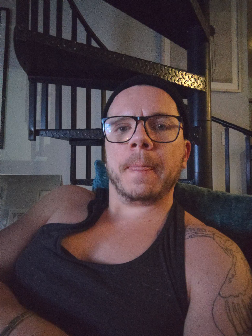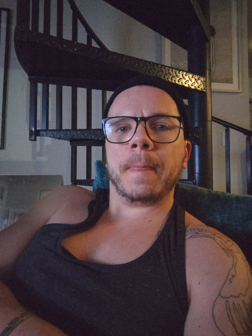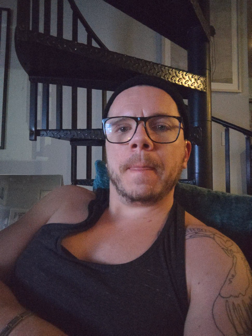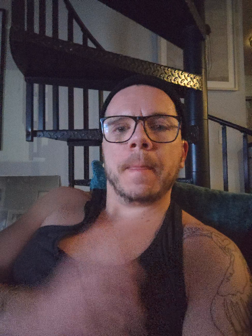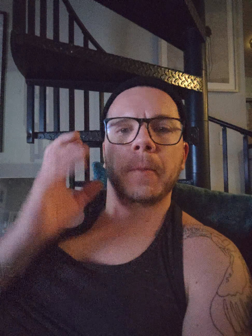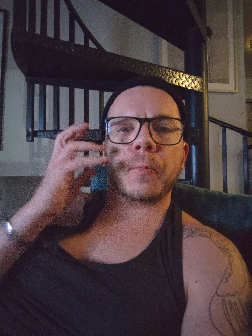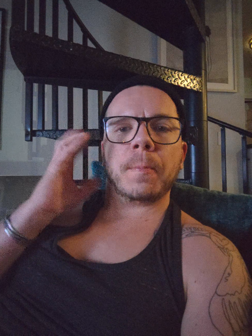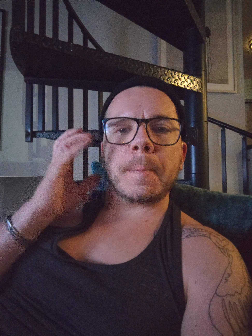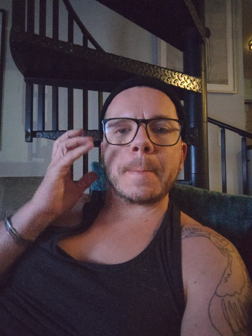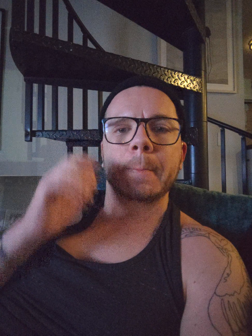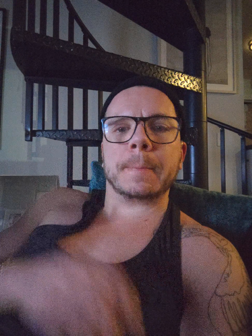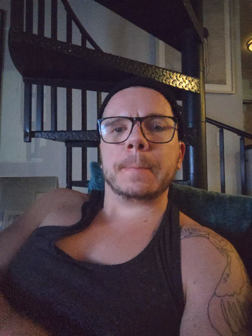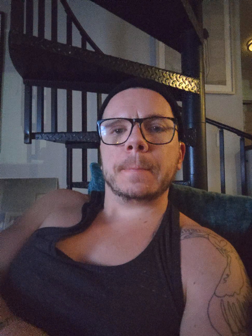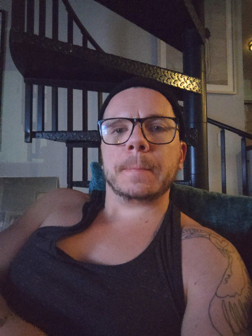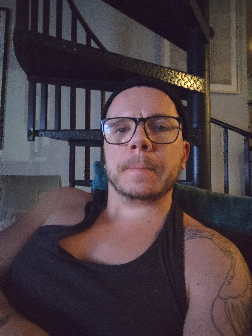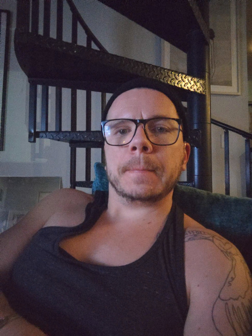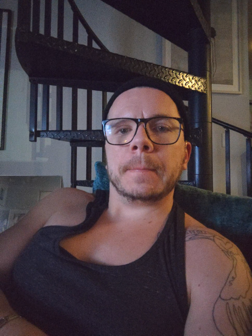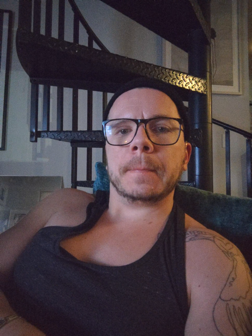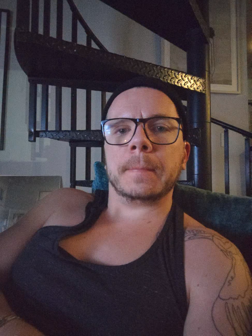radio